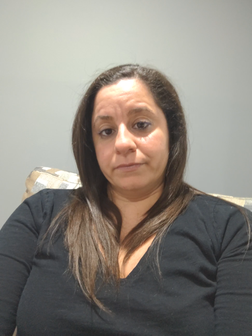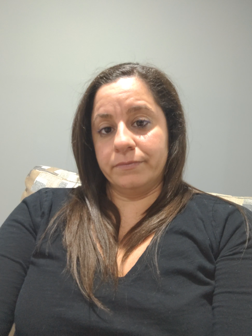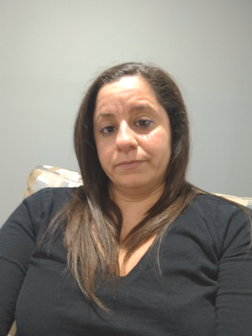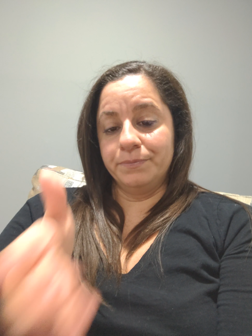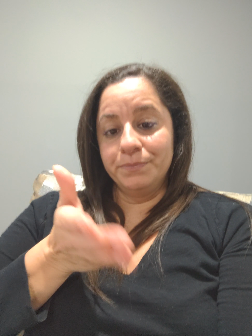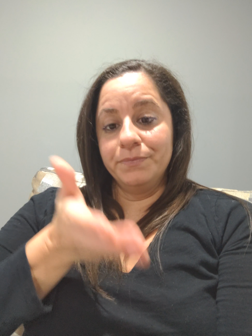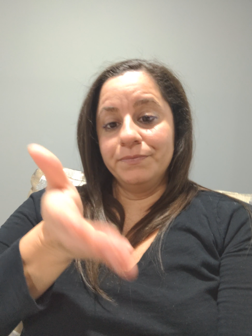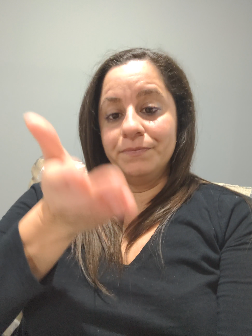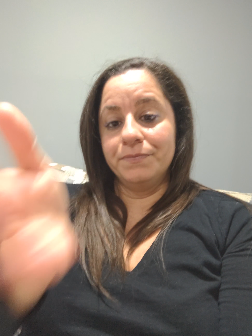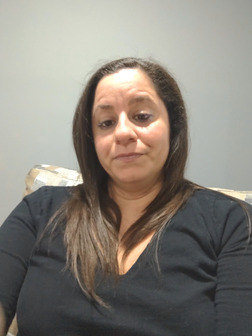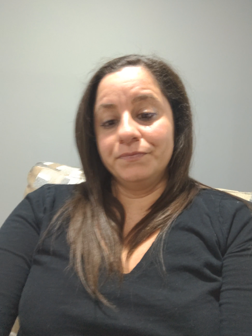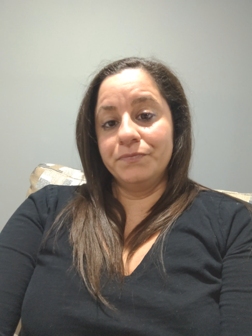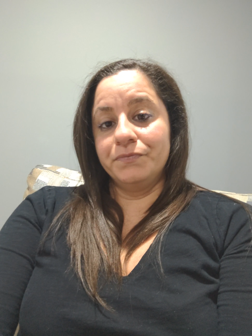boat